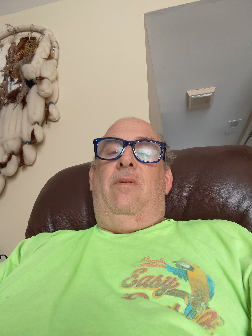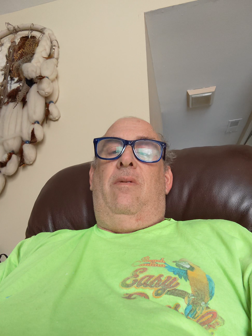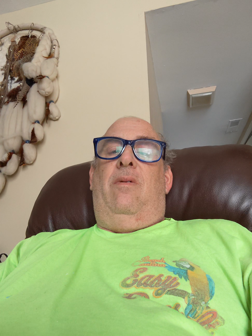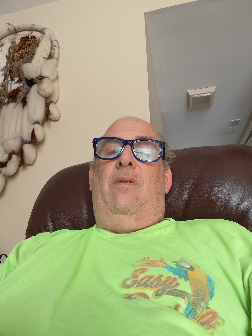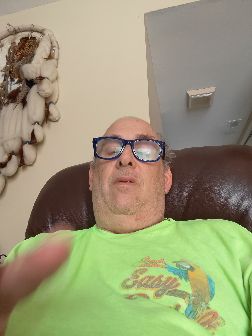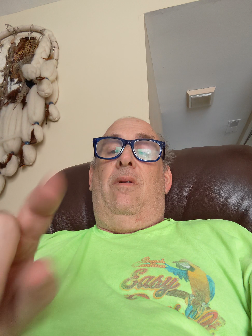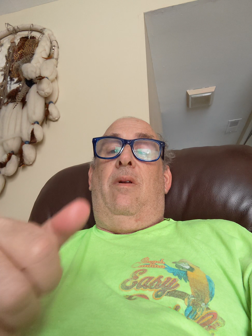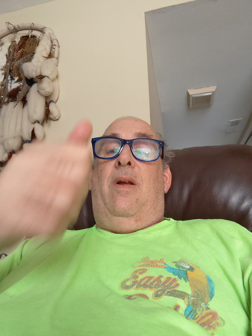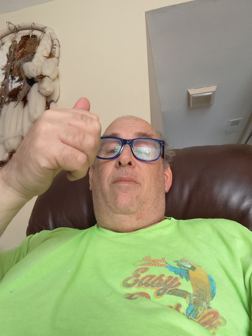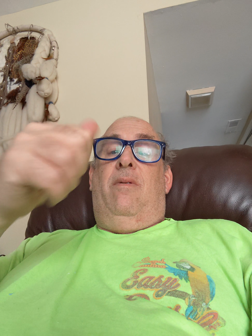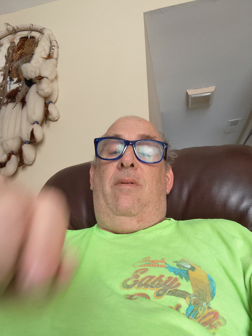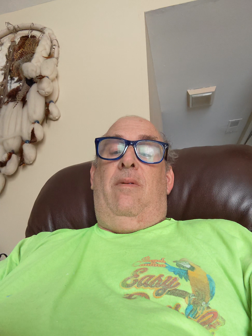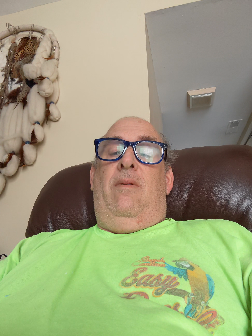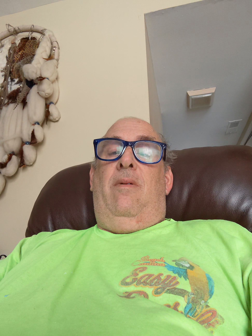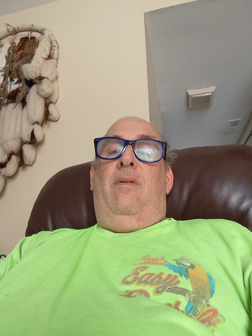up